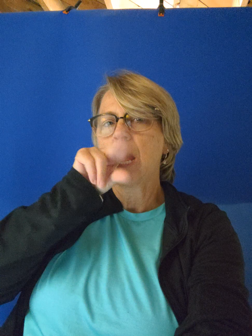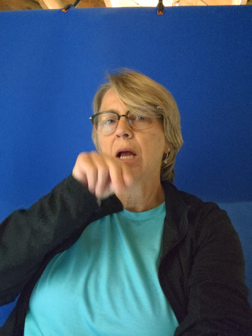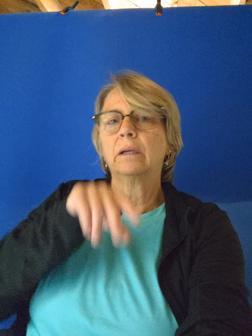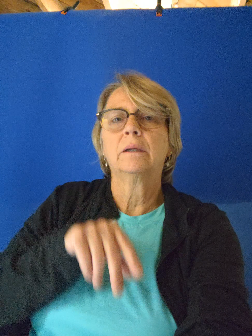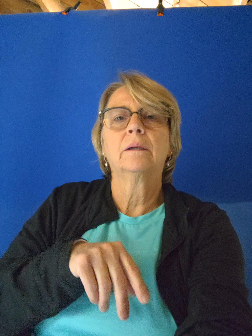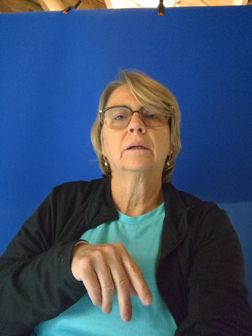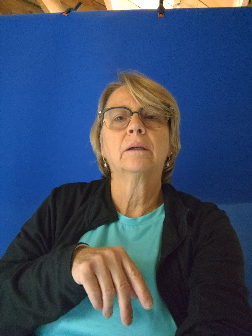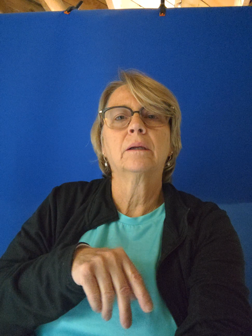duck